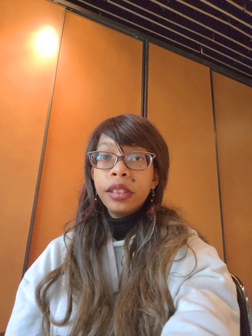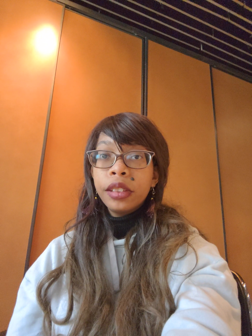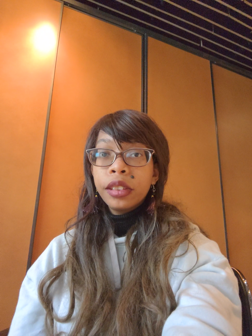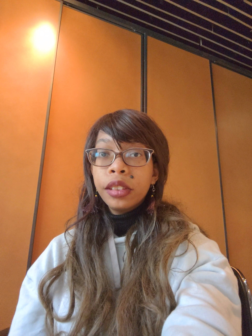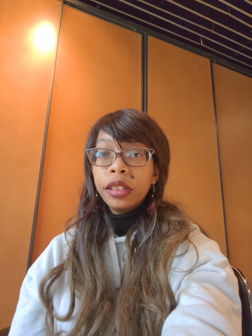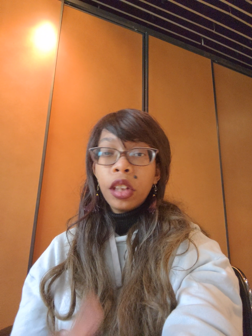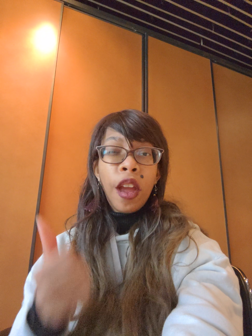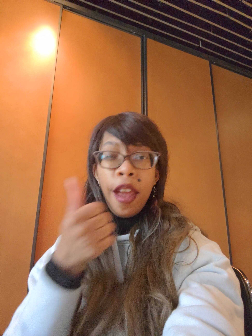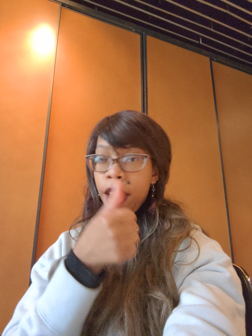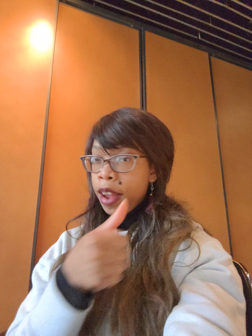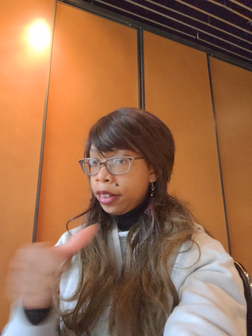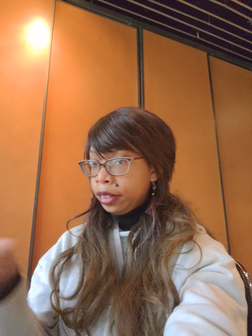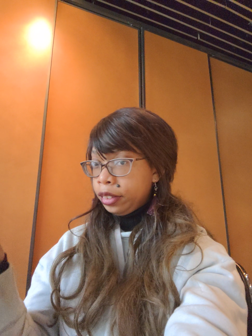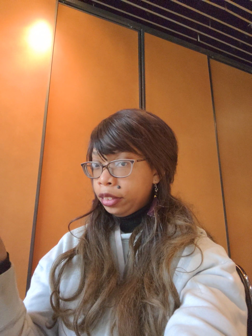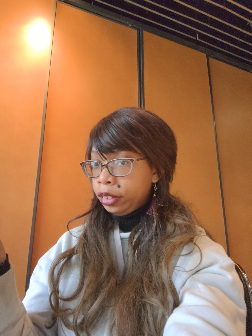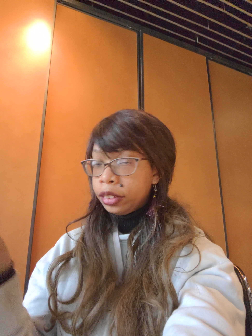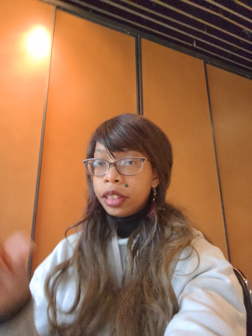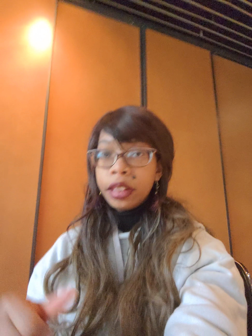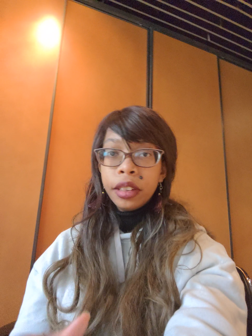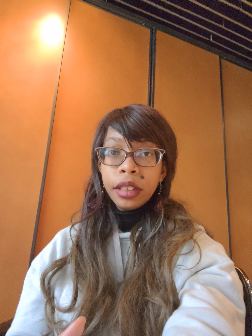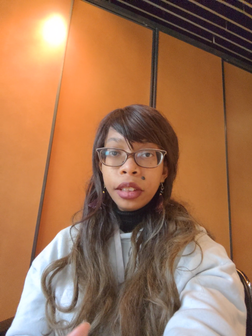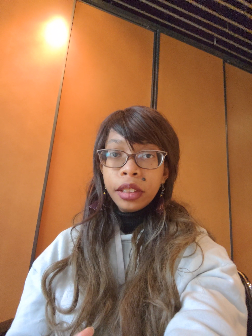any